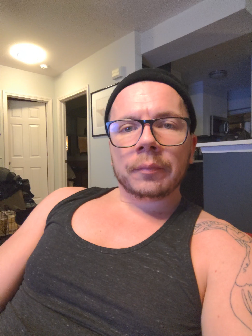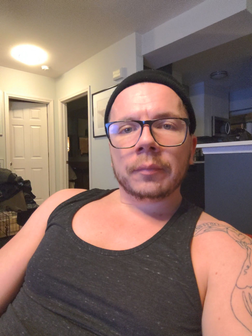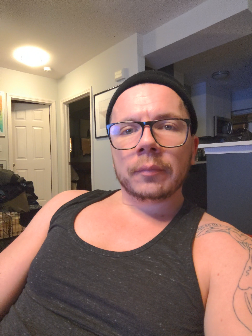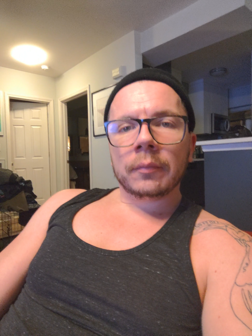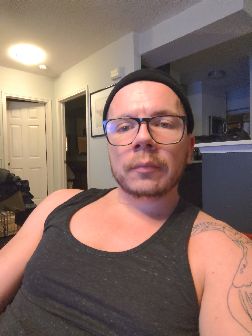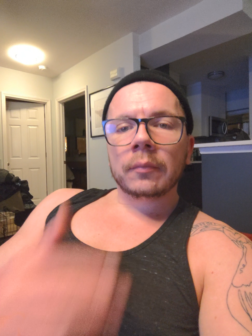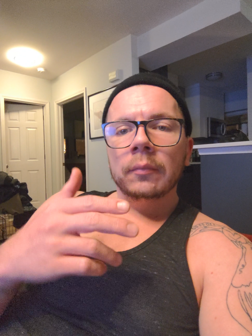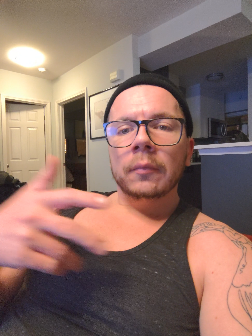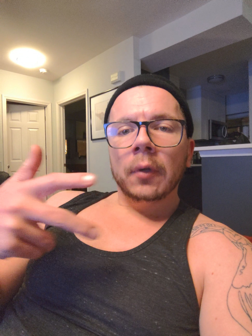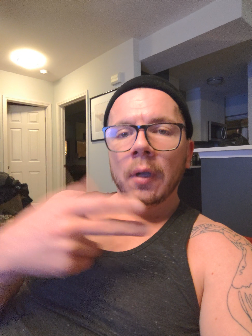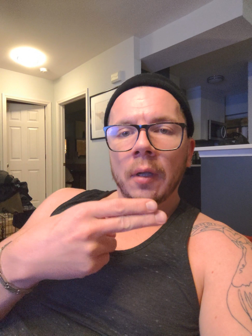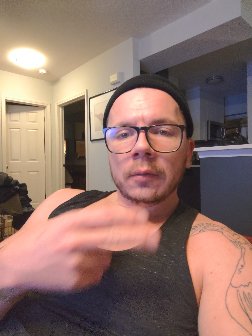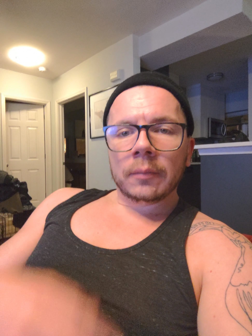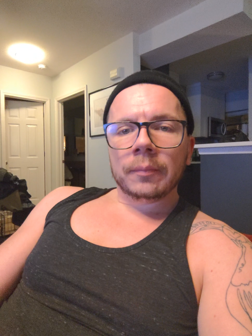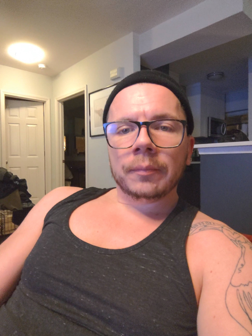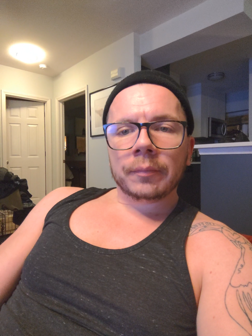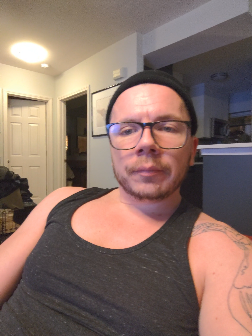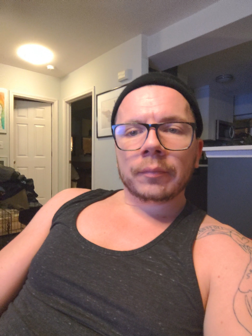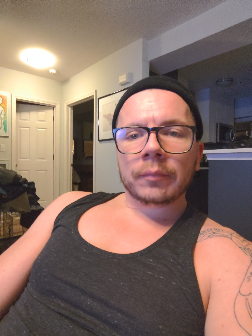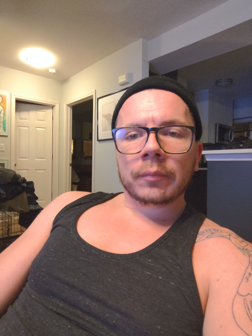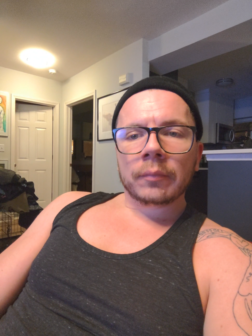cut